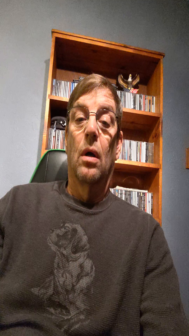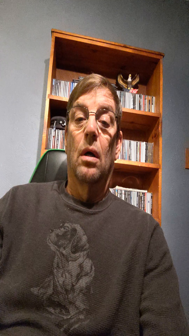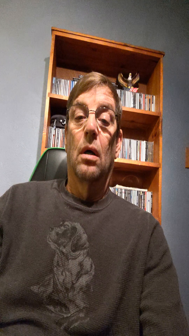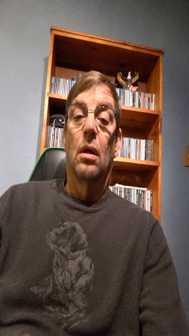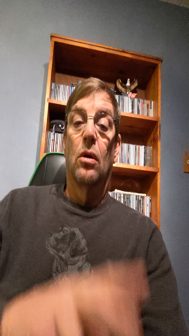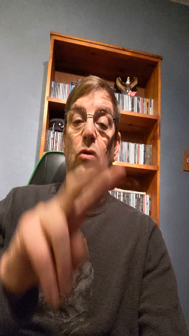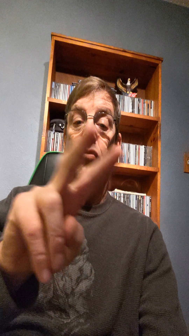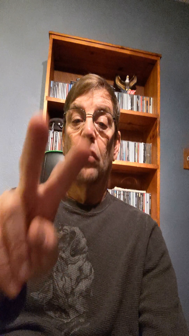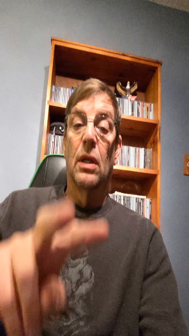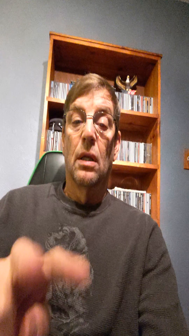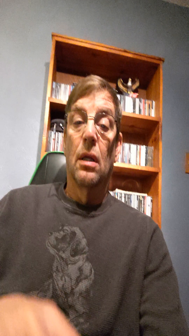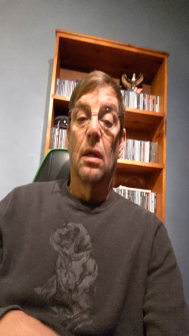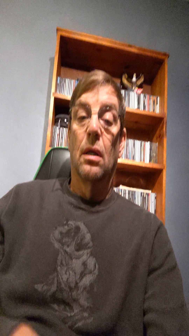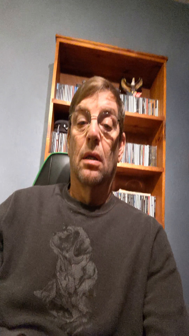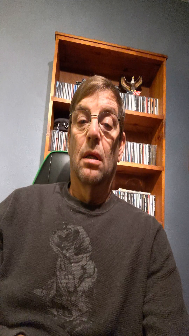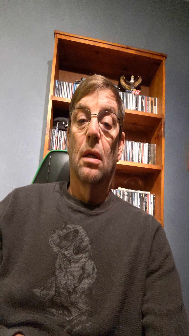read